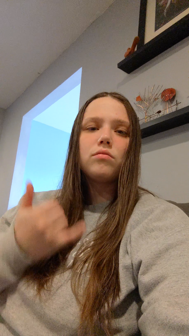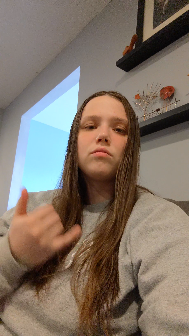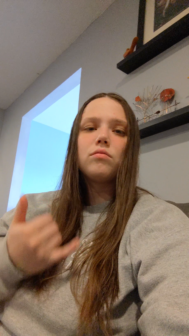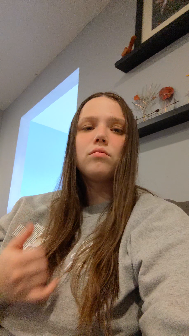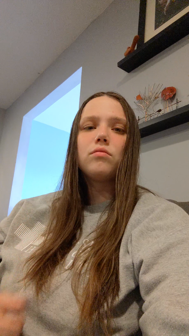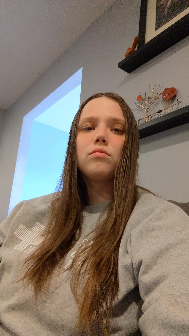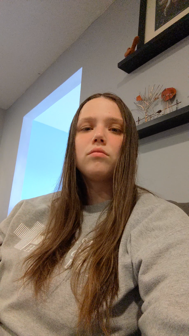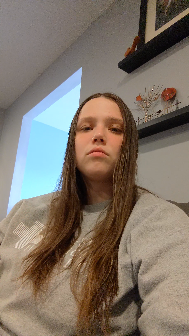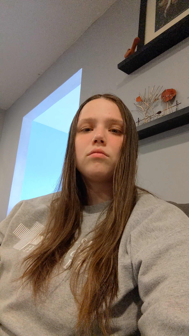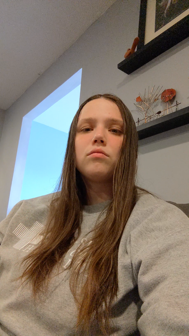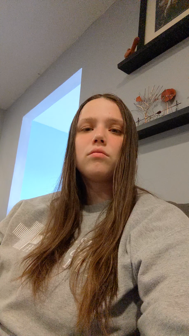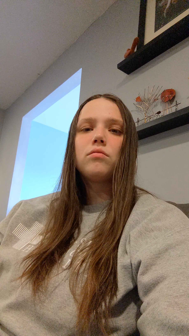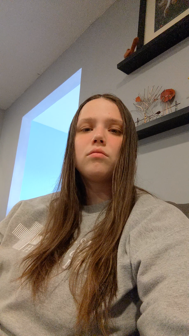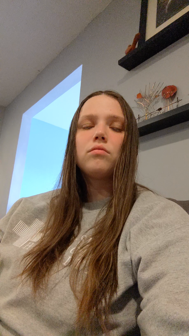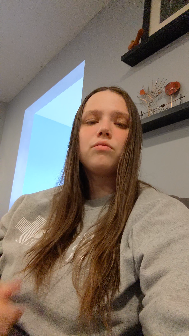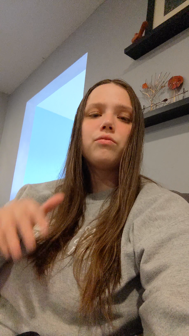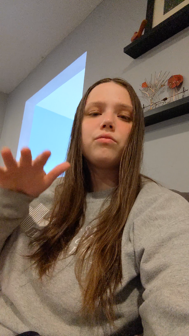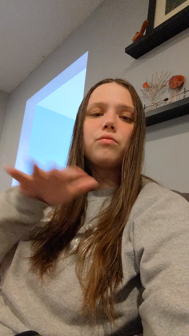full